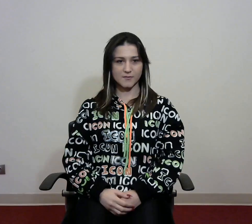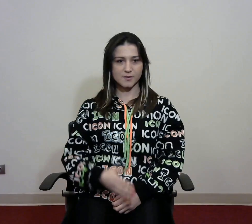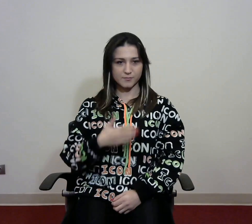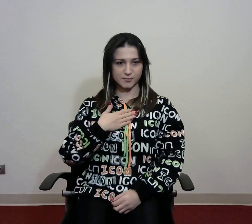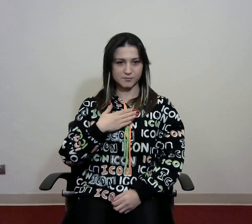mən